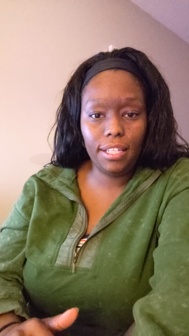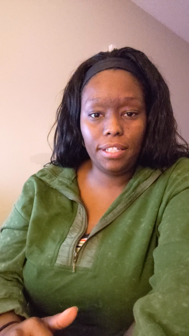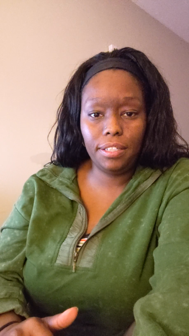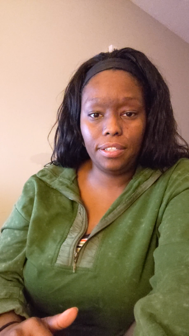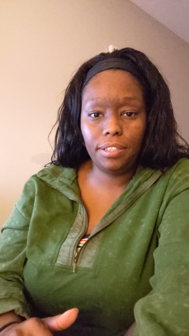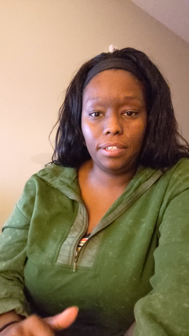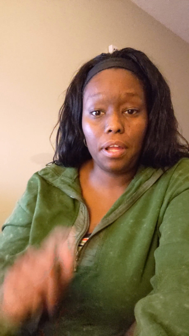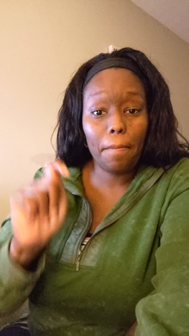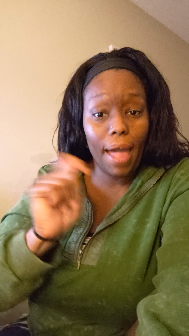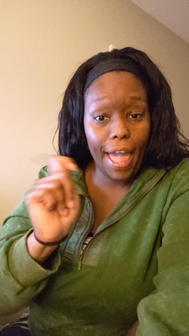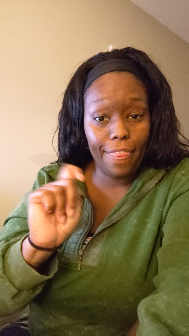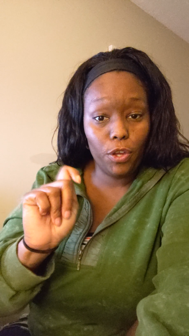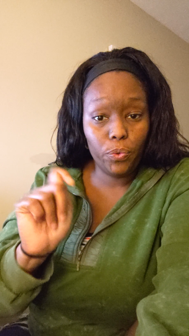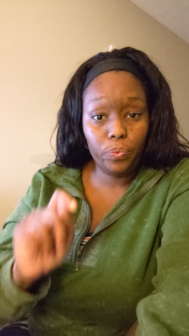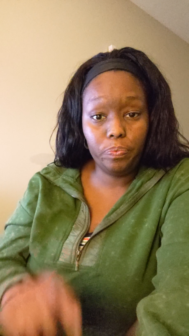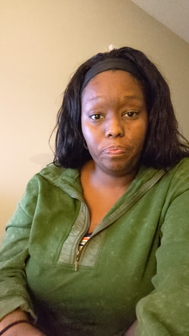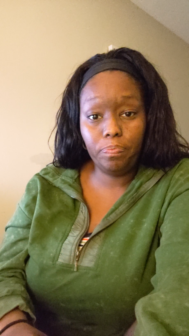bathroom